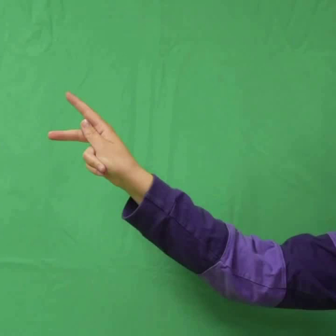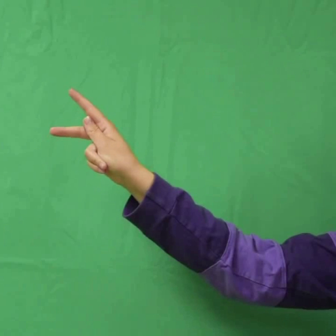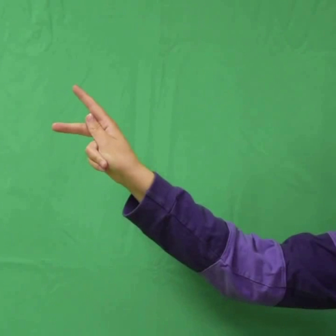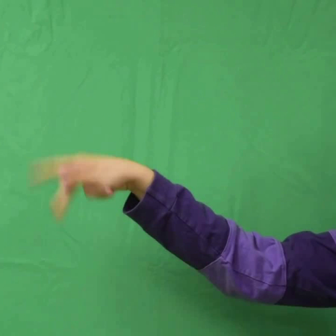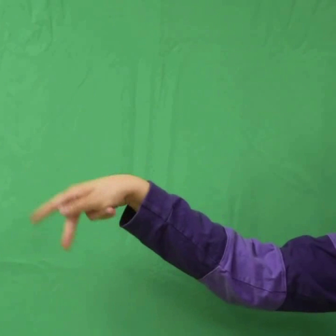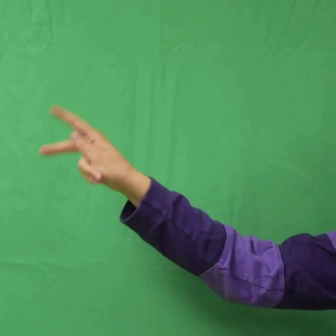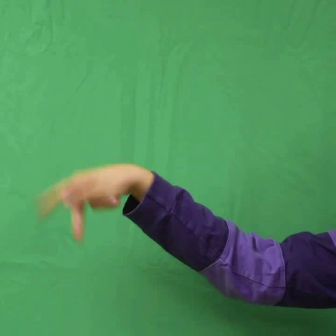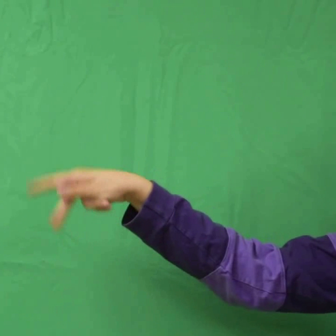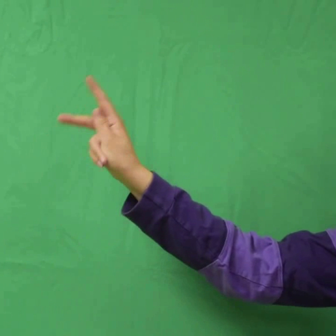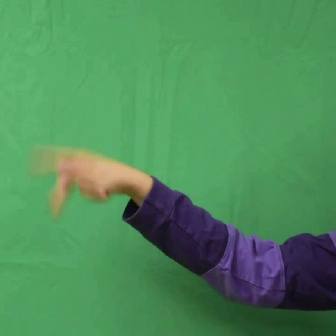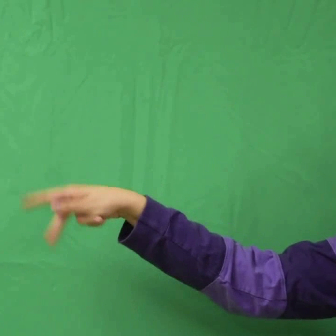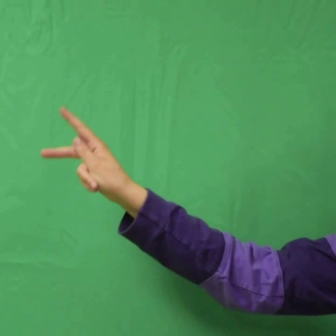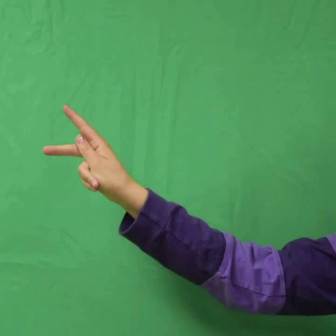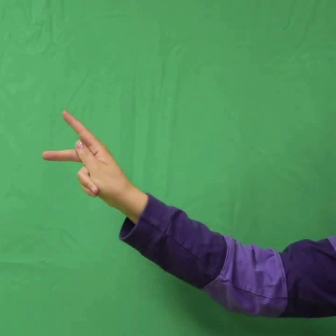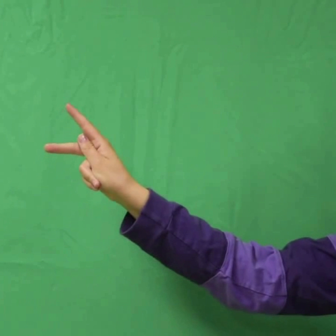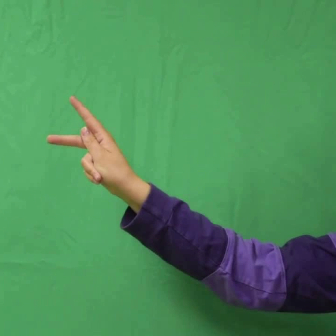K